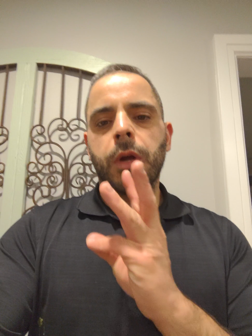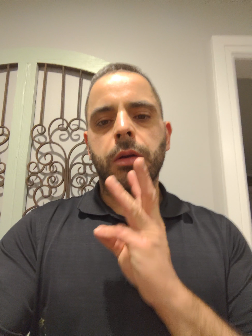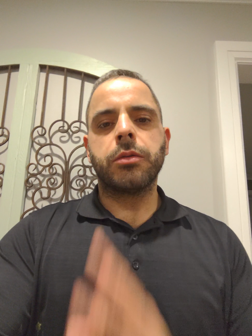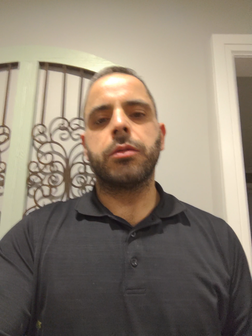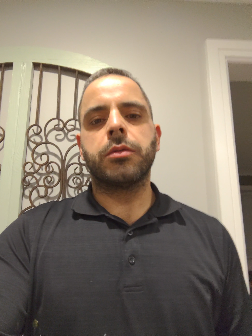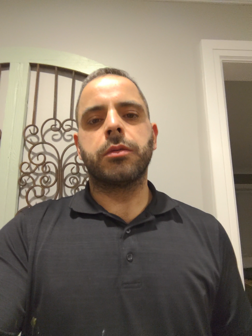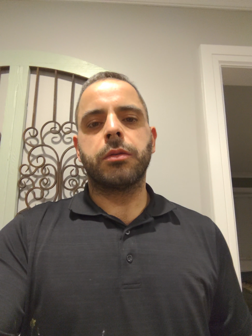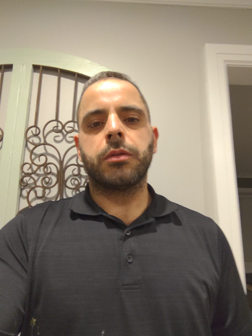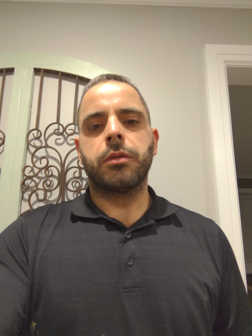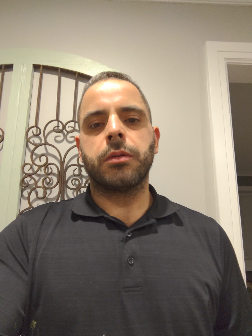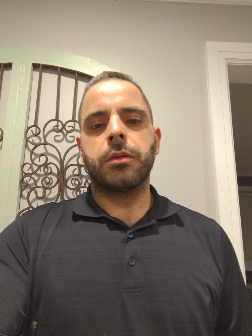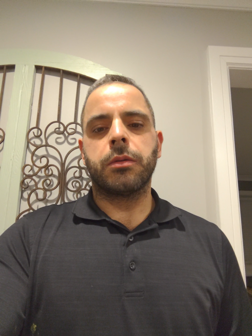water